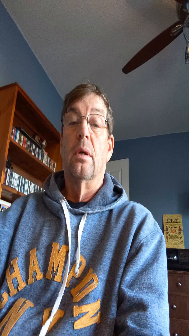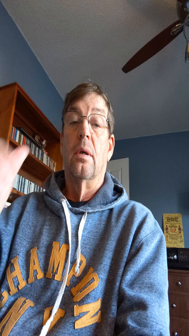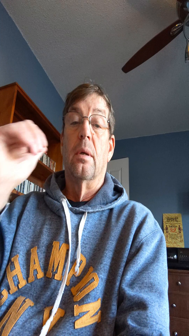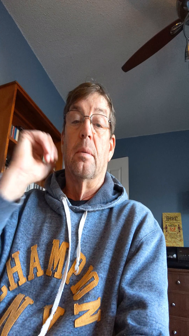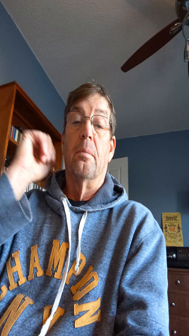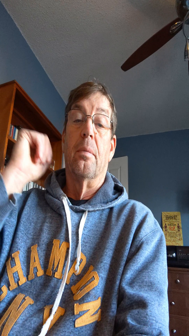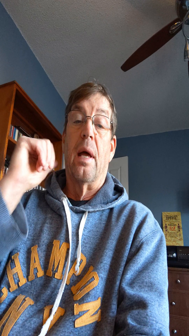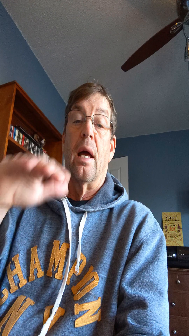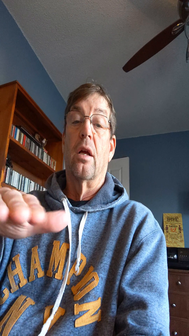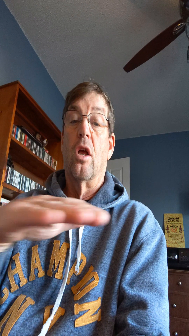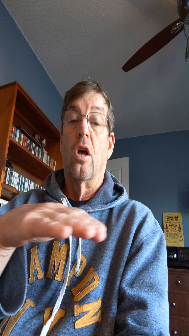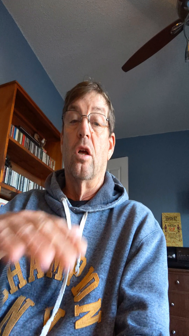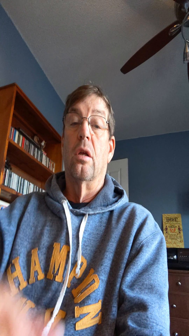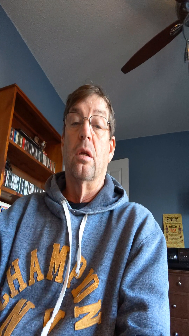backyard